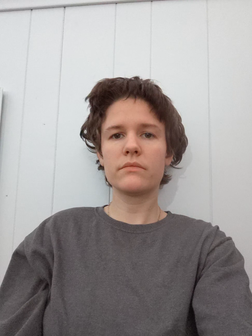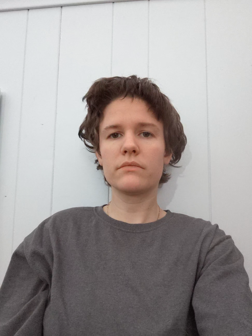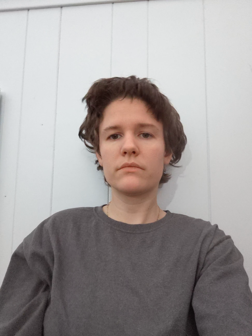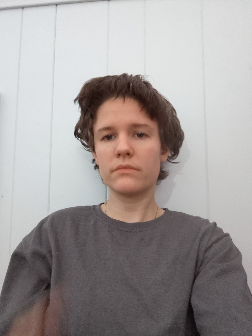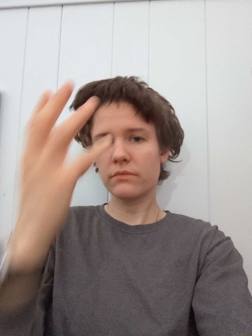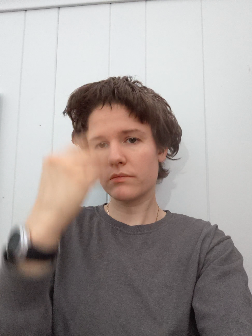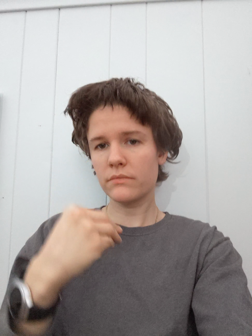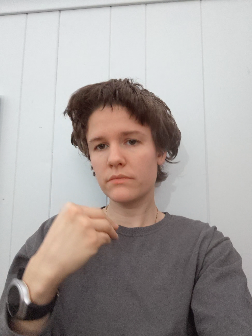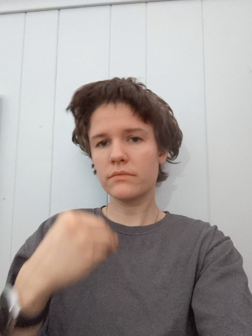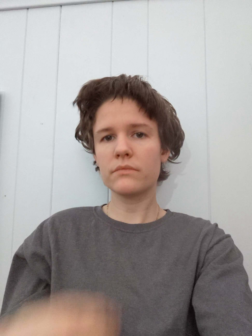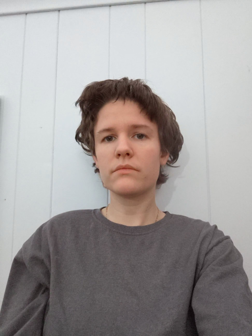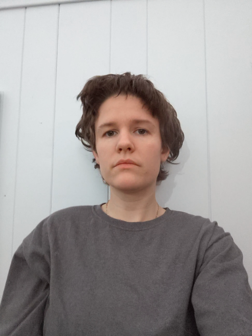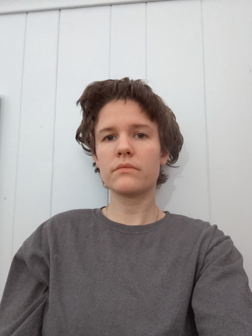nap